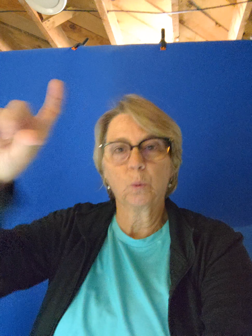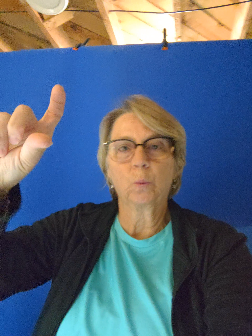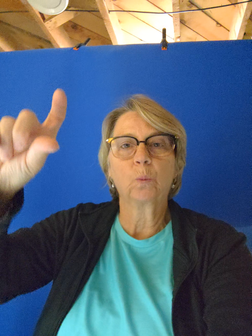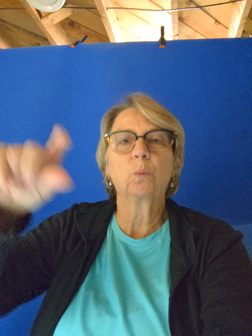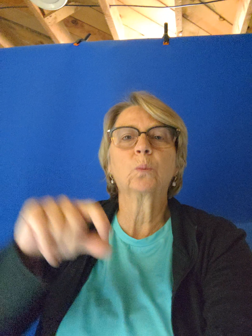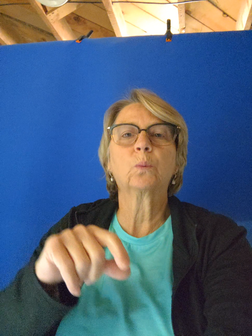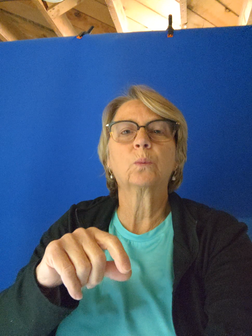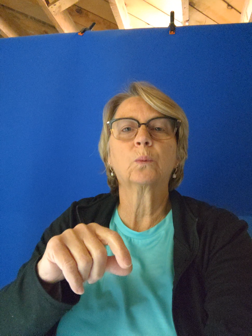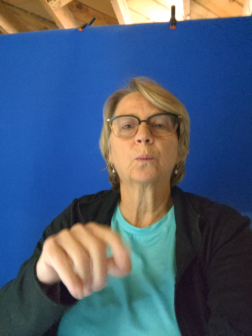moon